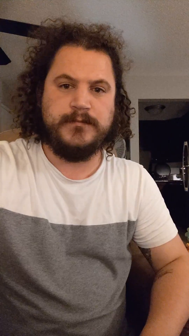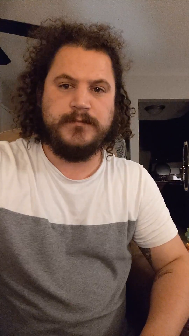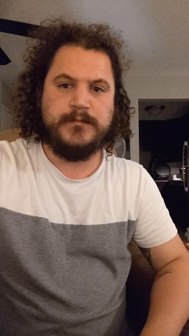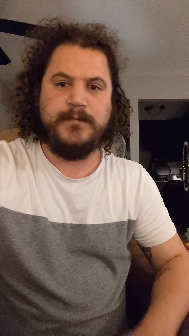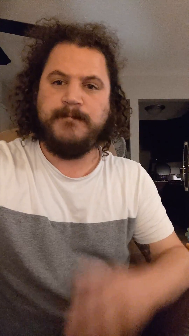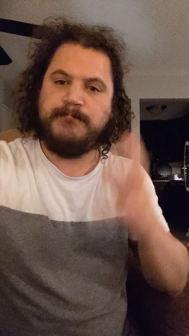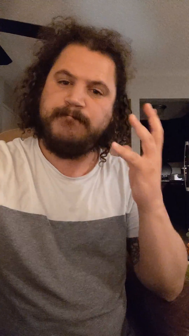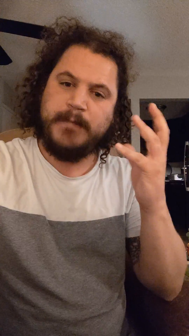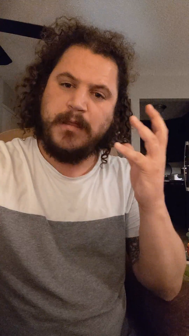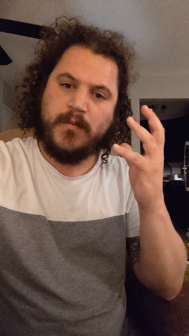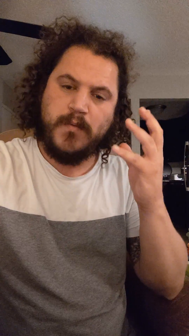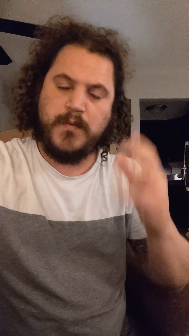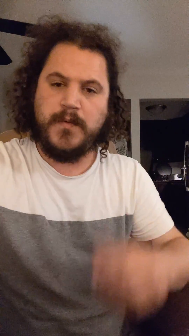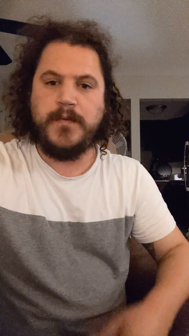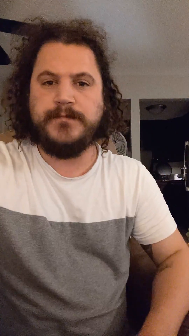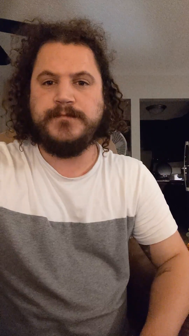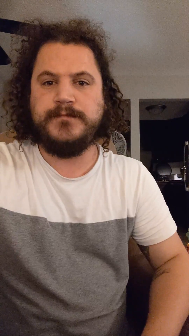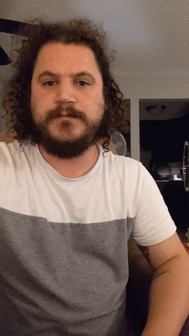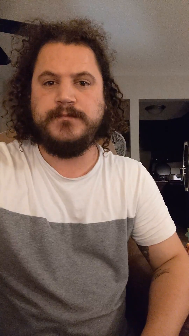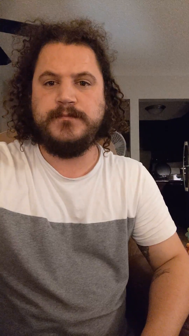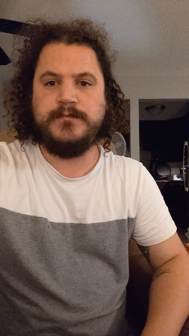pillow